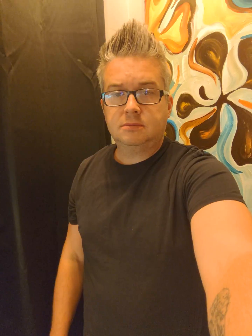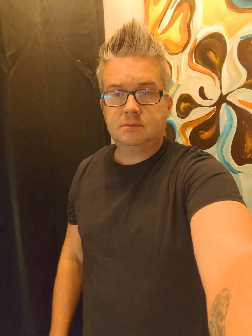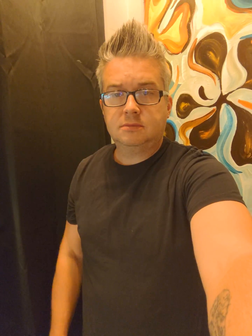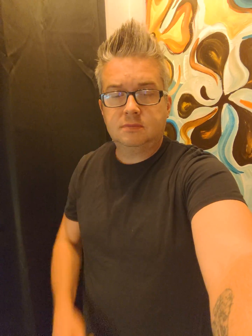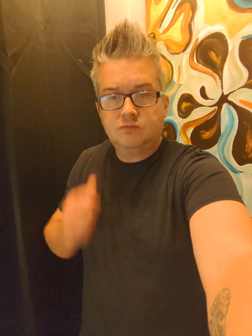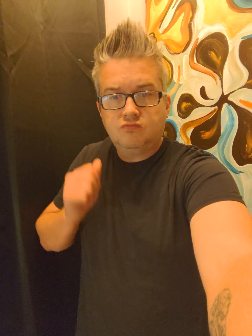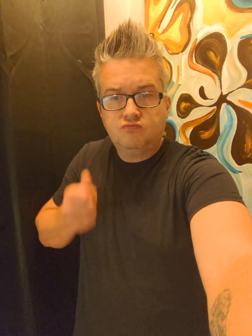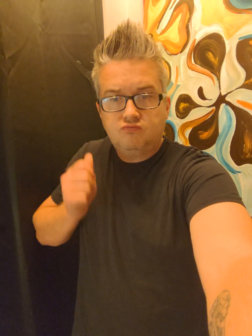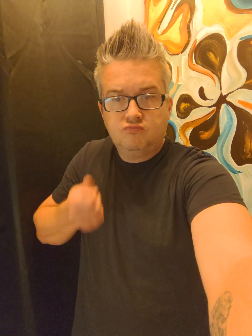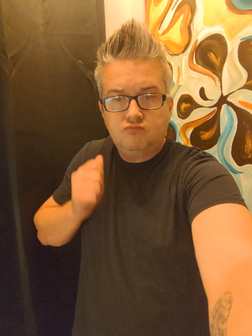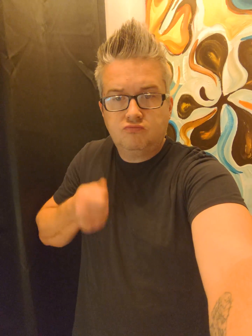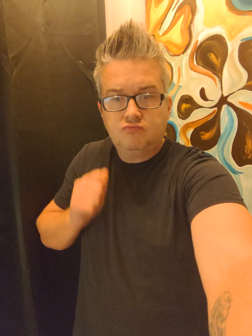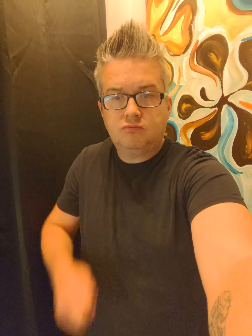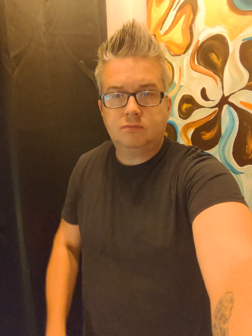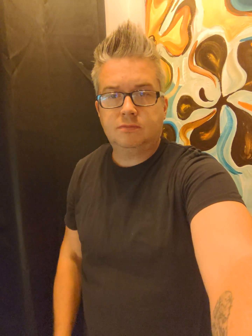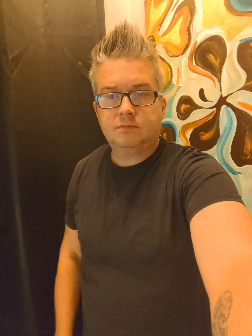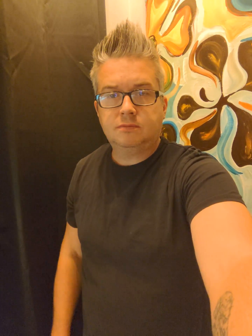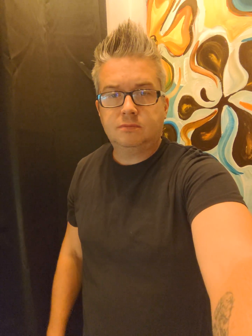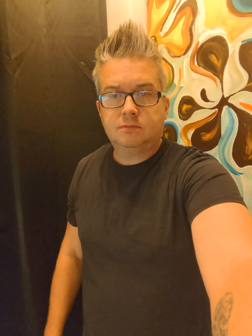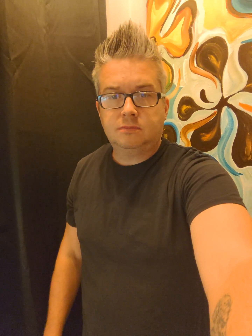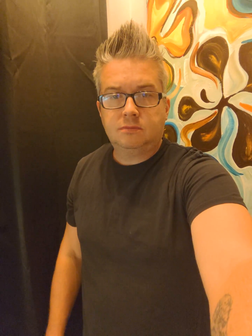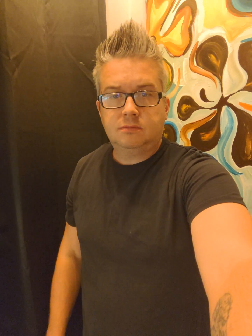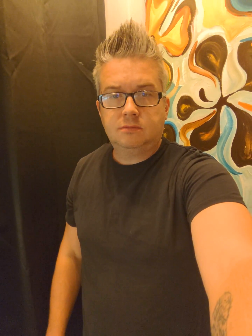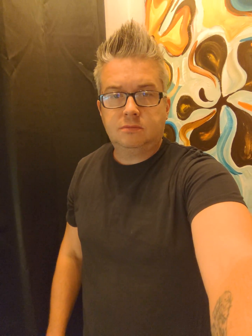cart